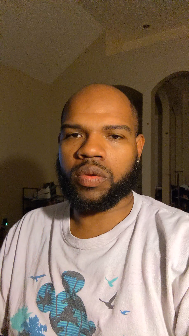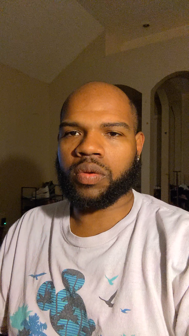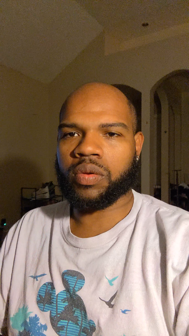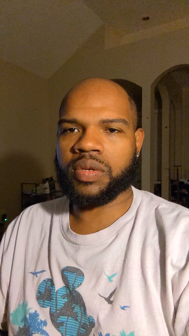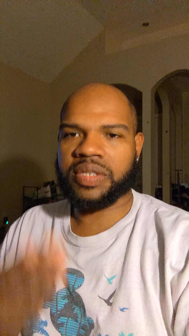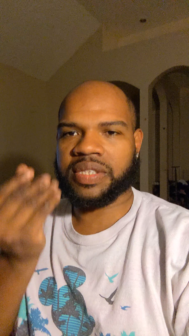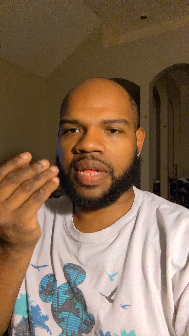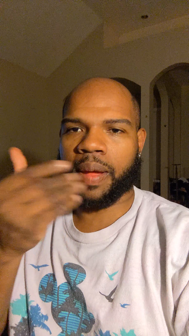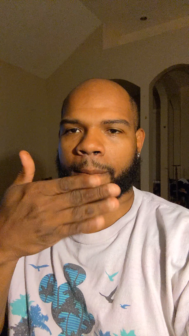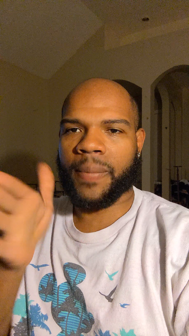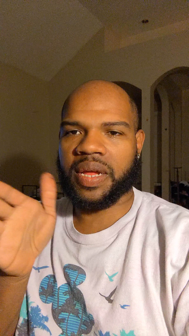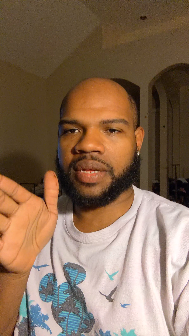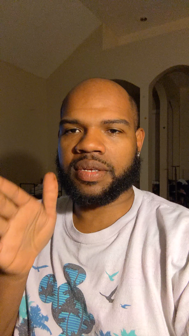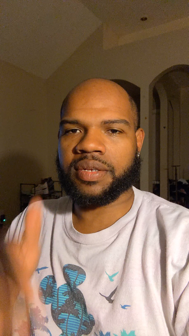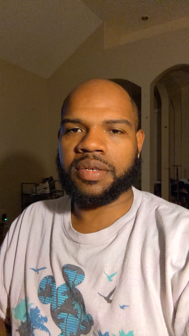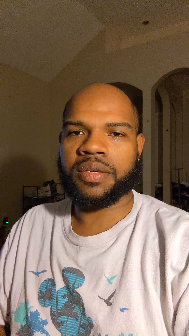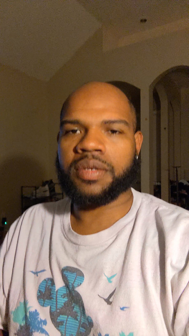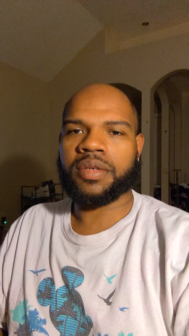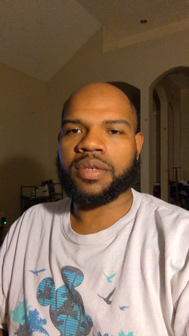sandbox